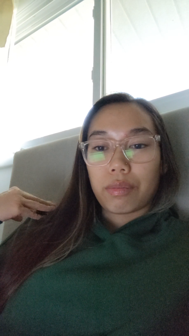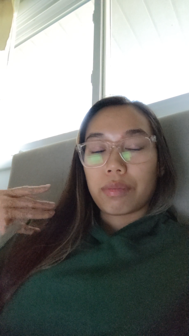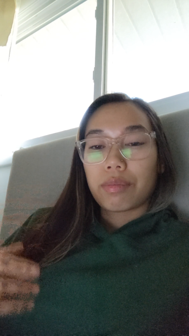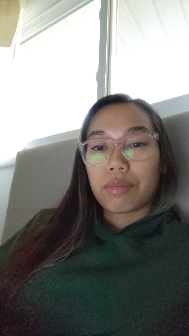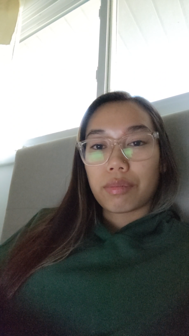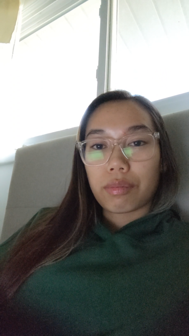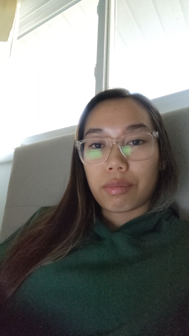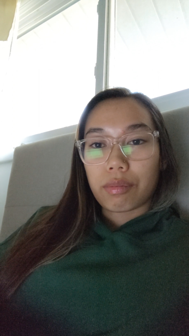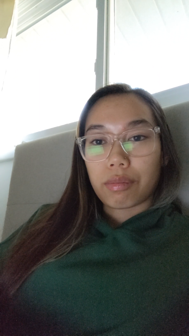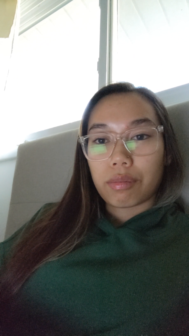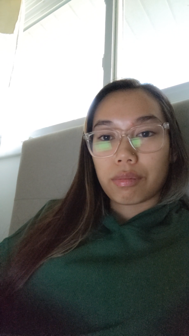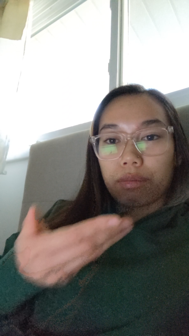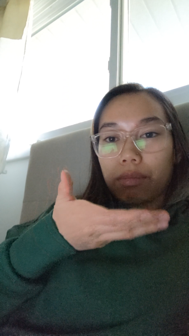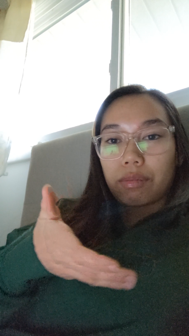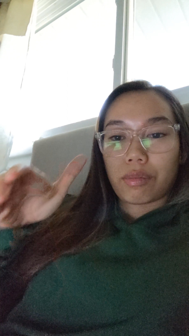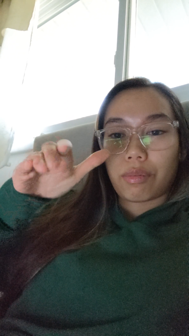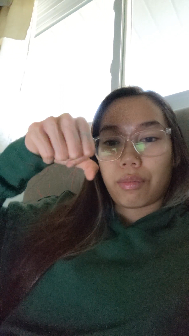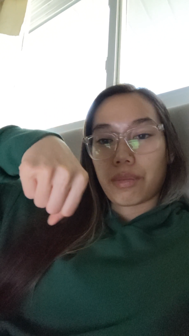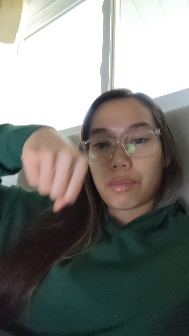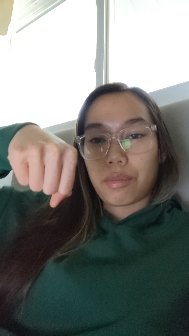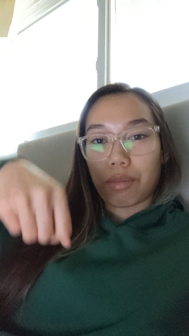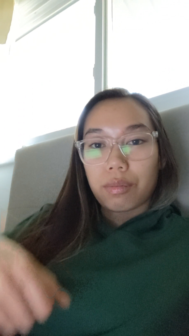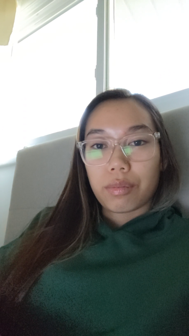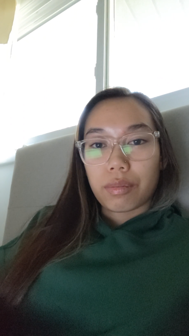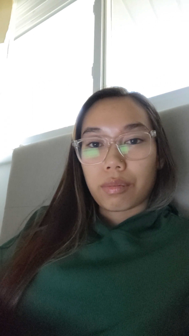basket